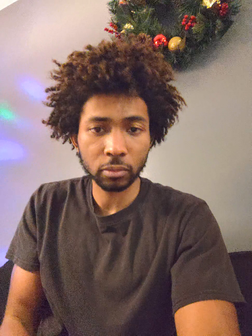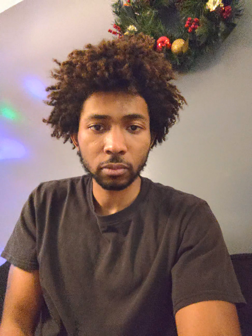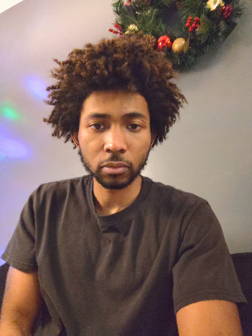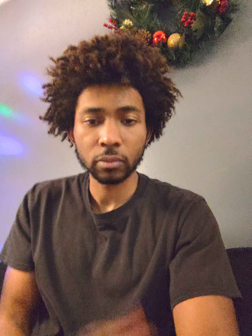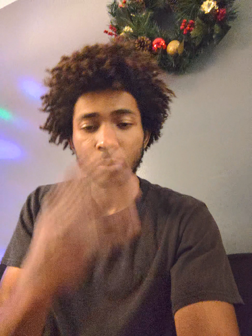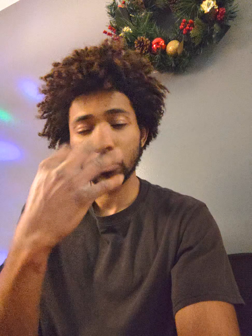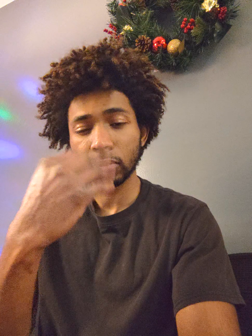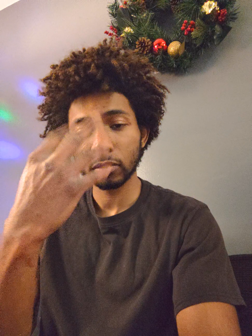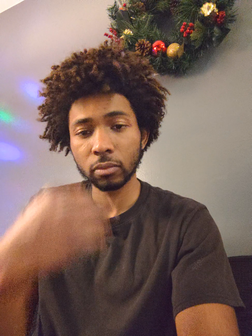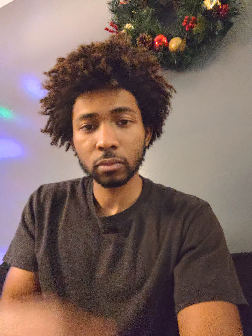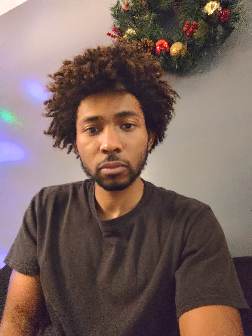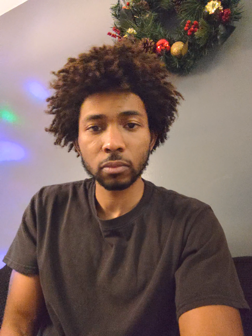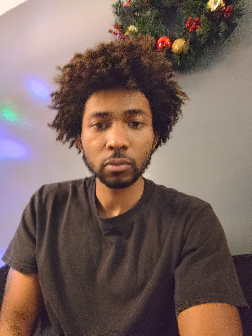sleepy